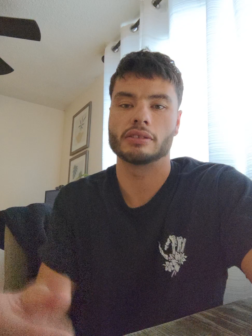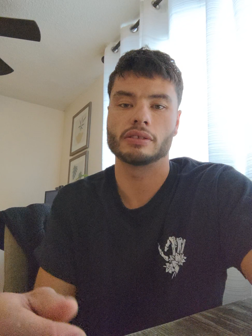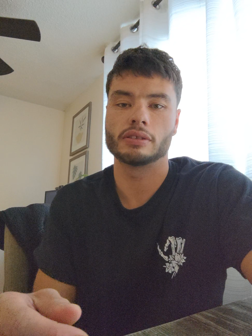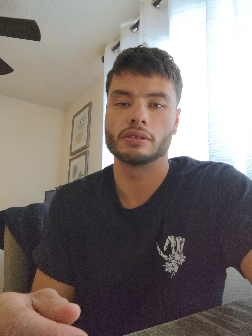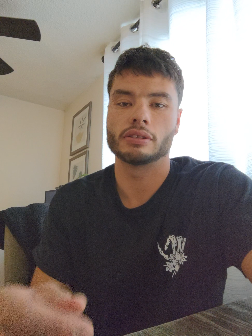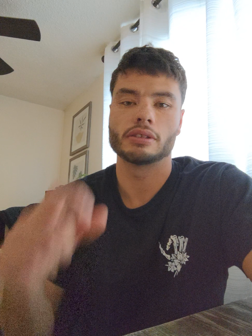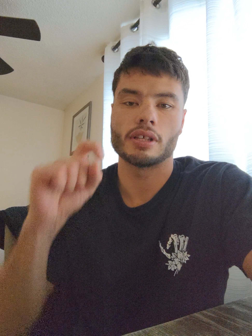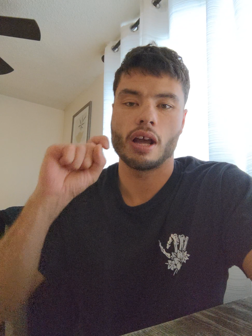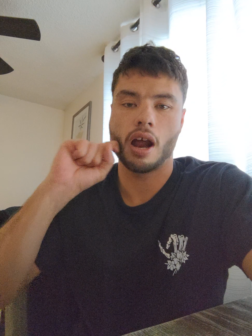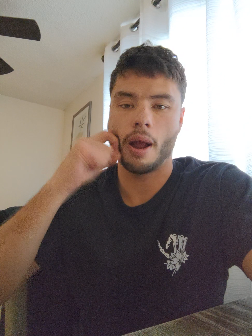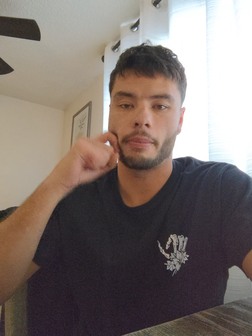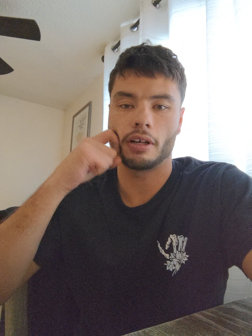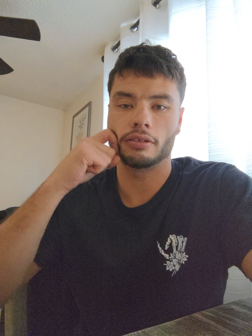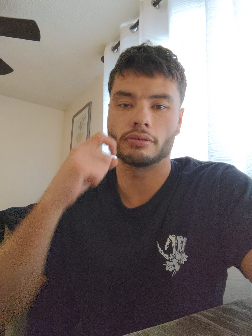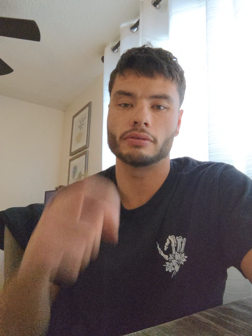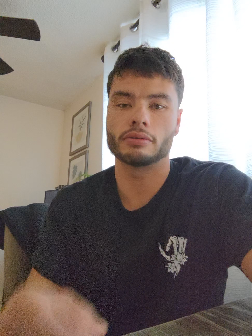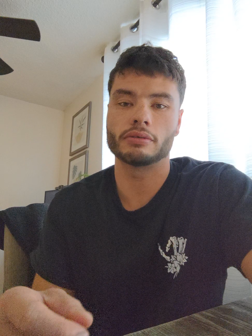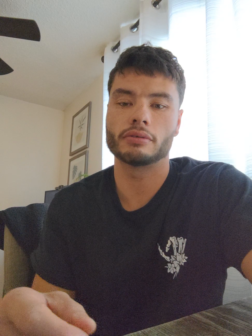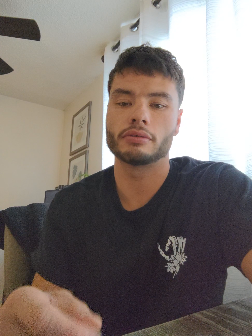apple